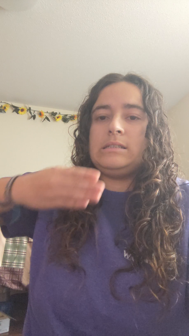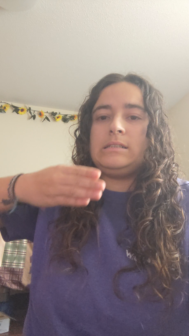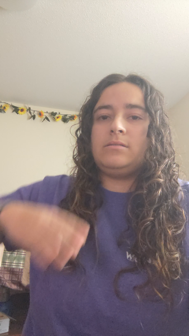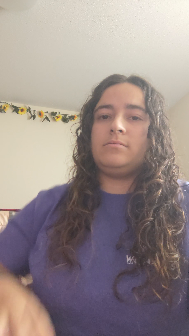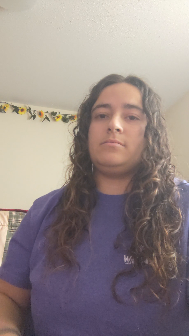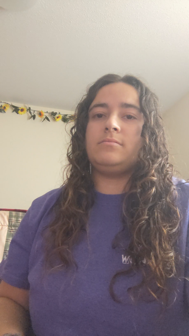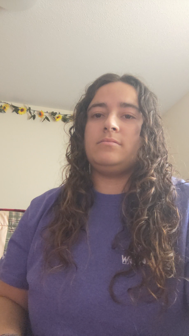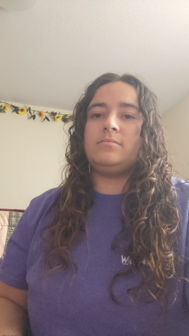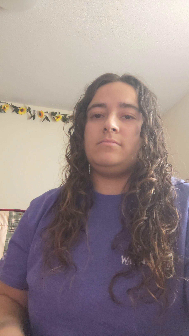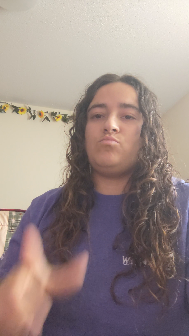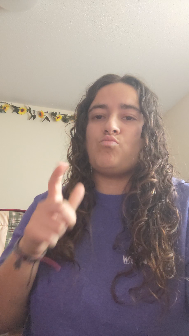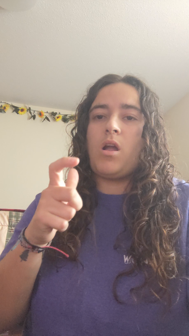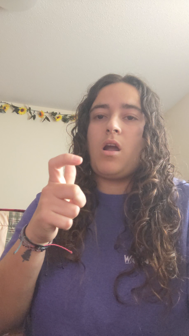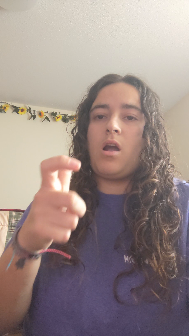run